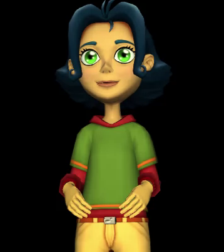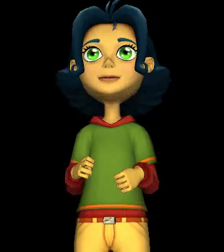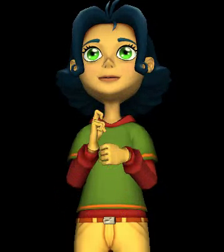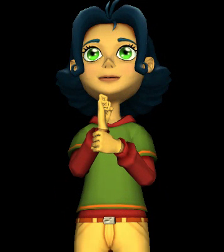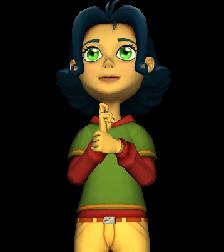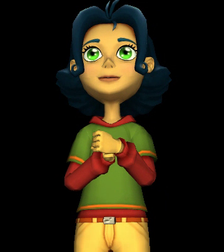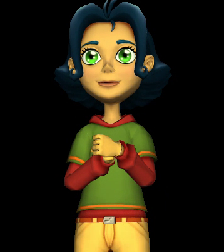صعب